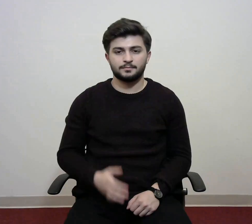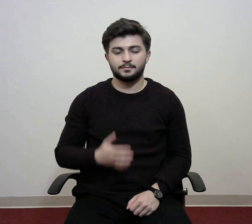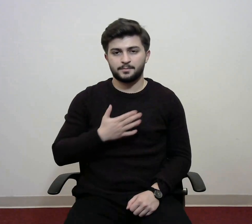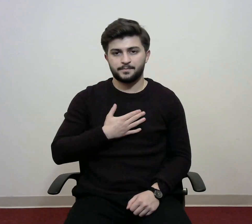mən